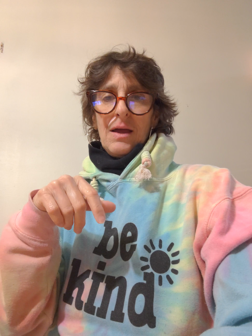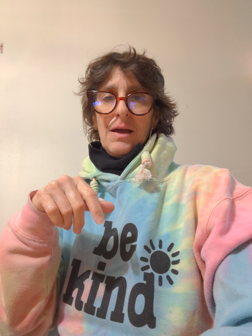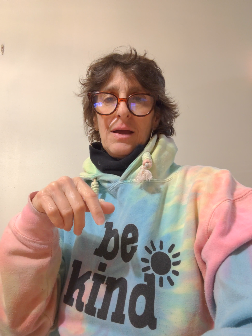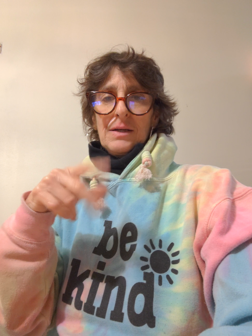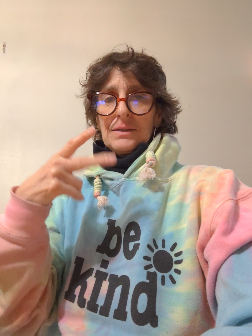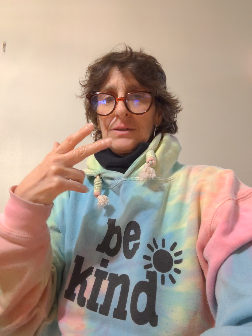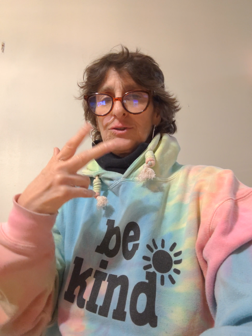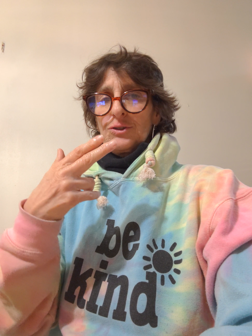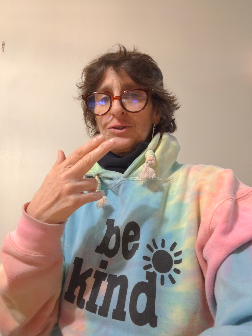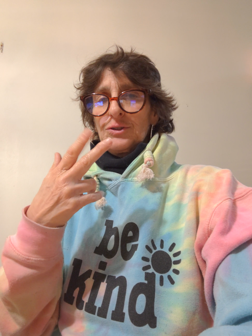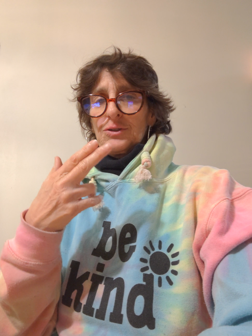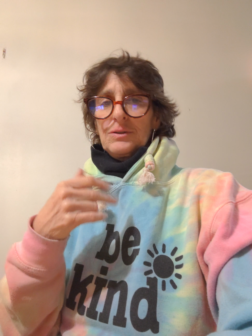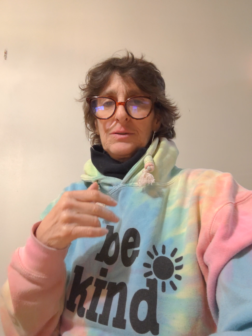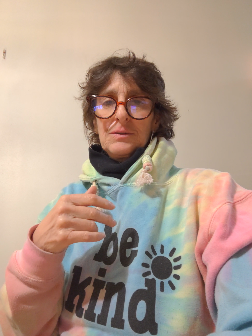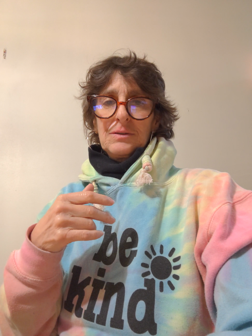scissors